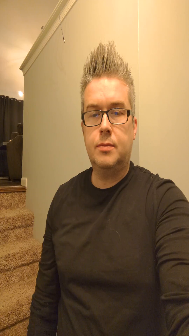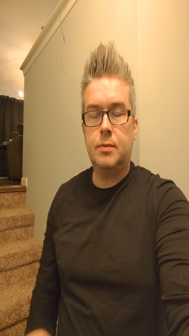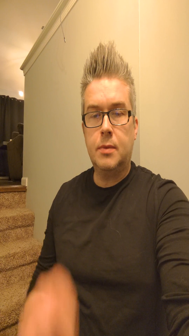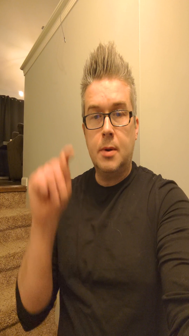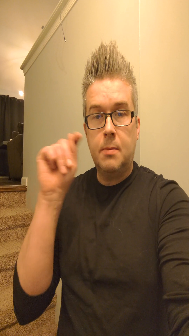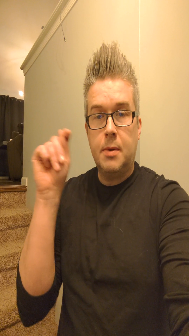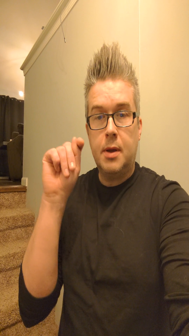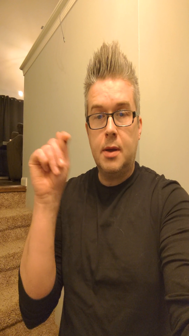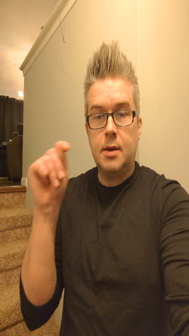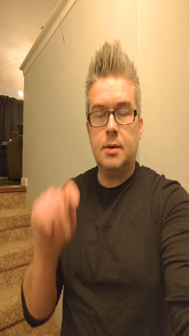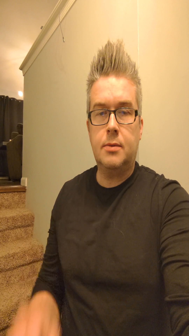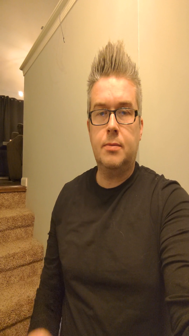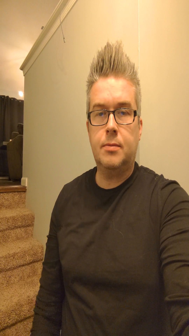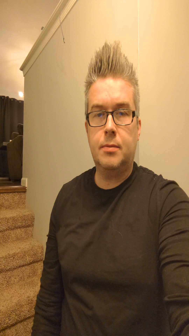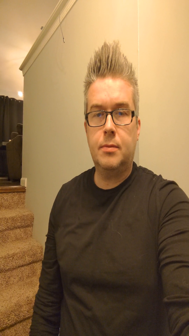potty